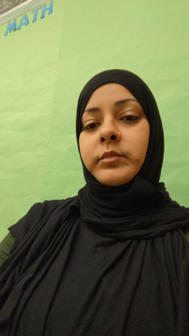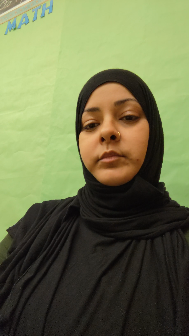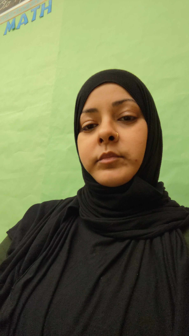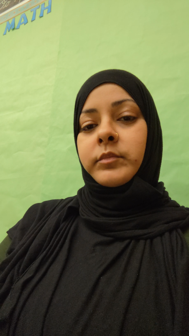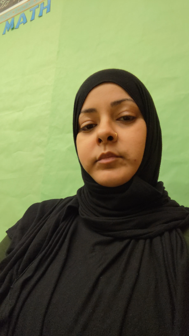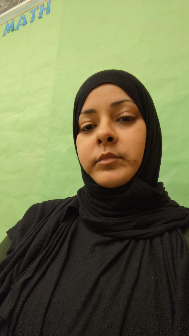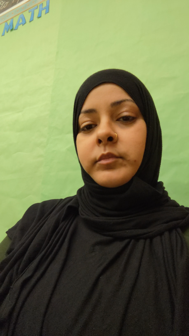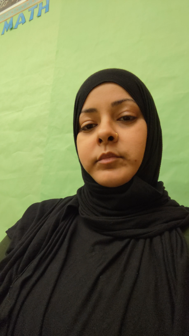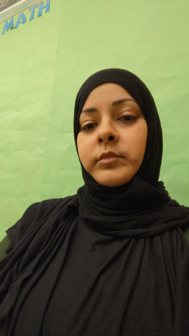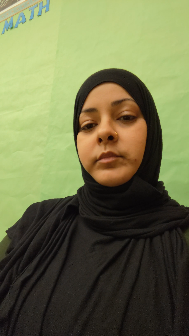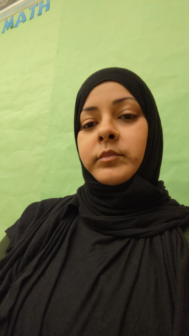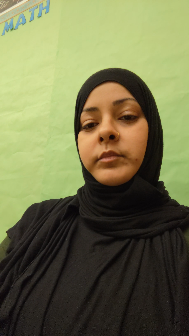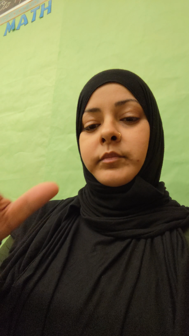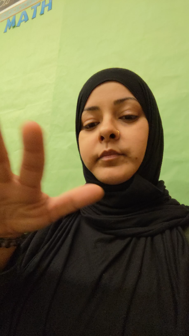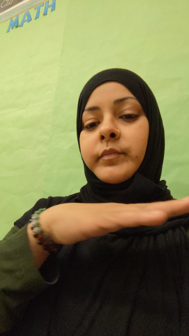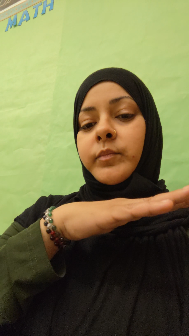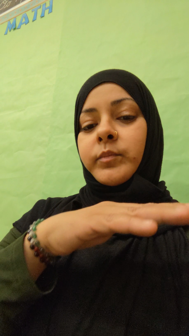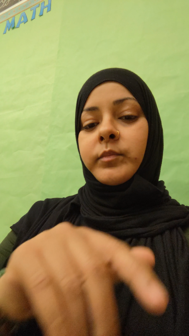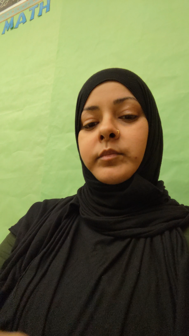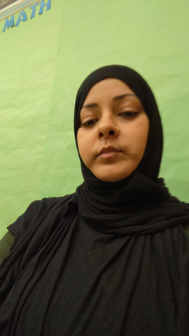full